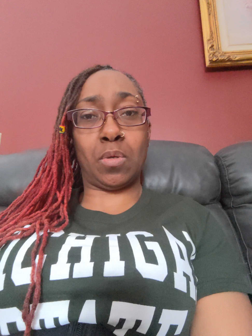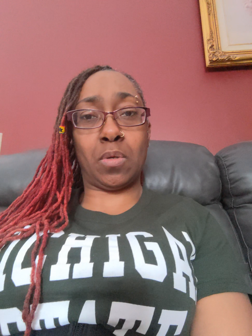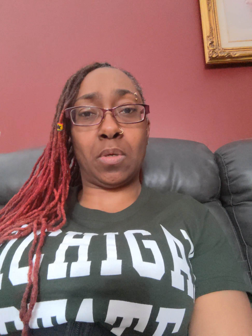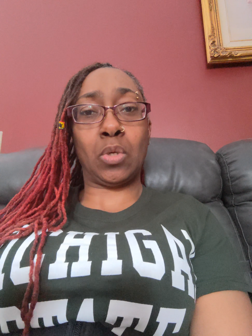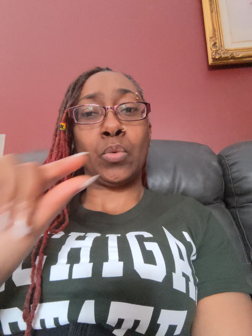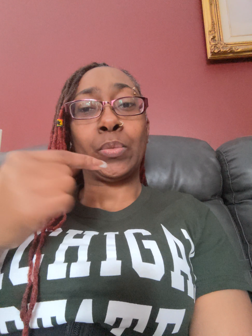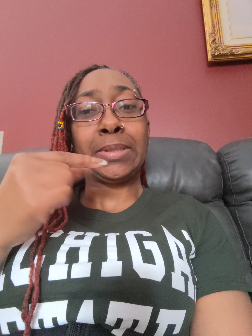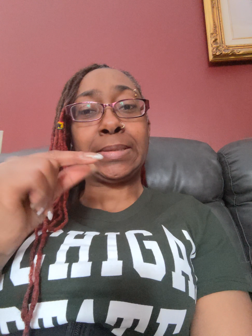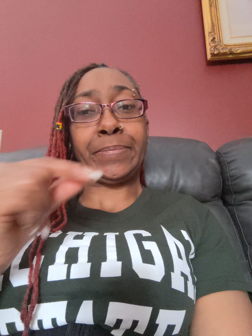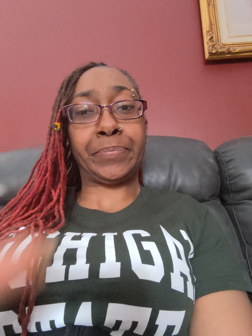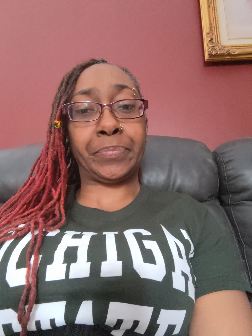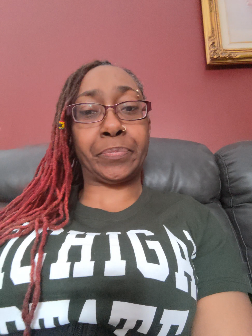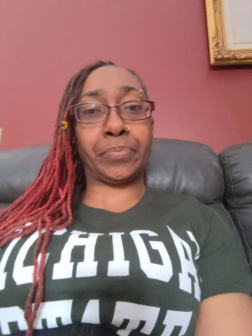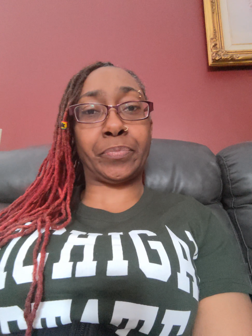green